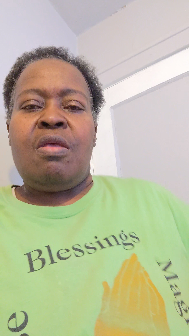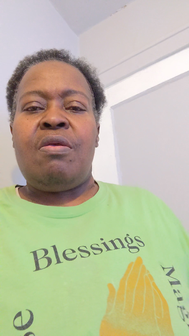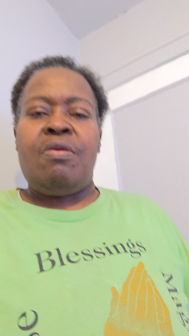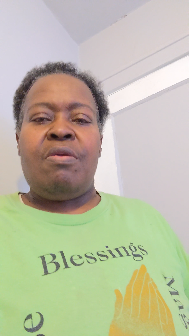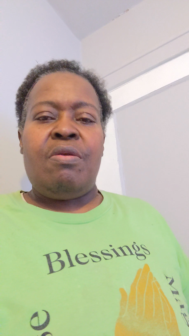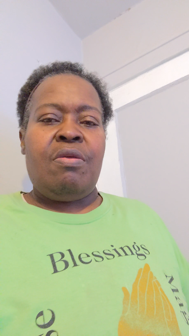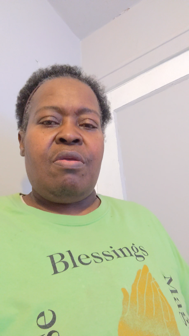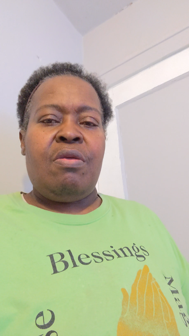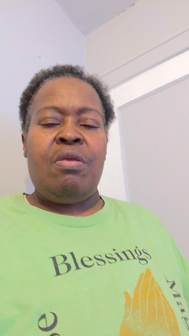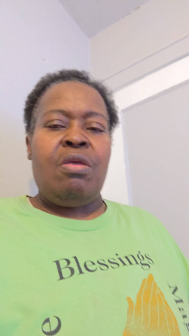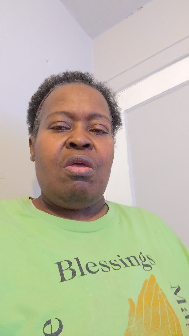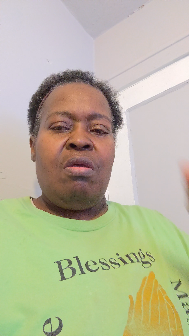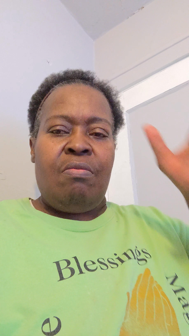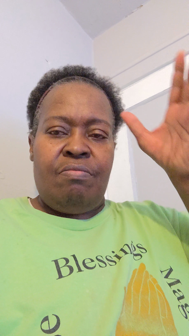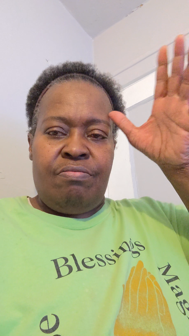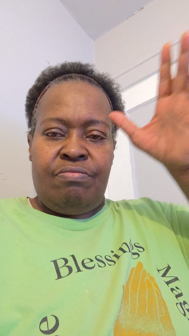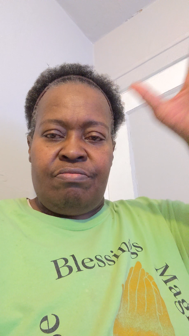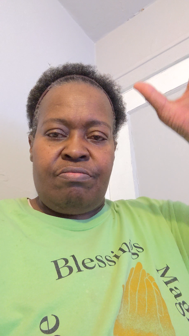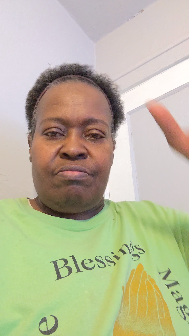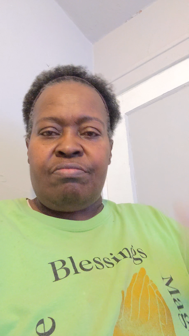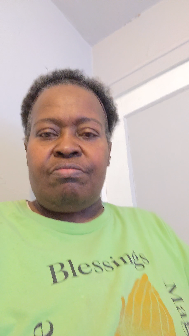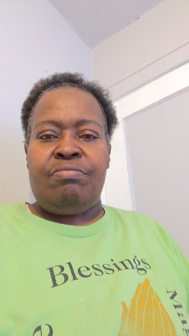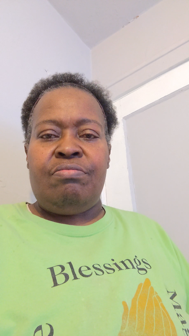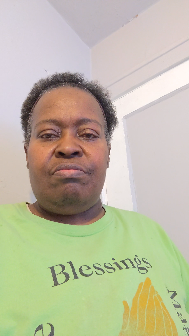moose